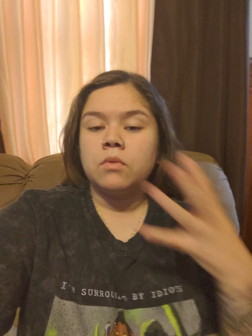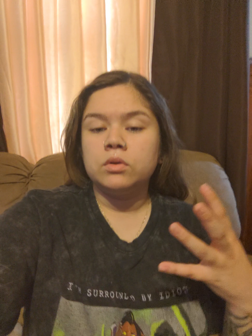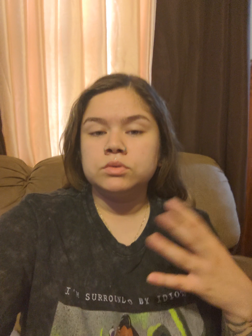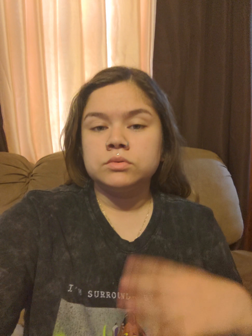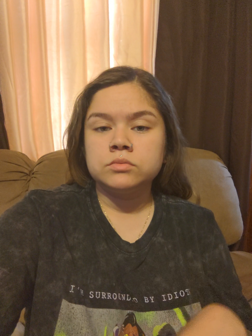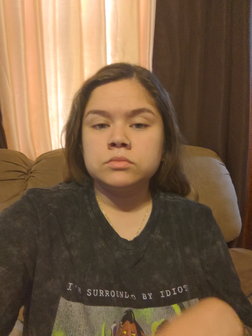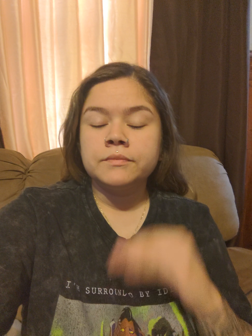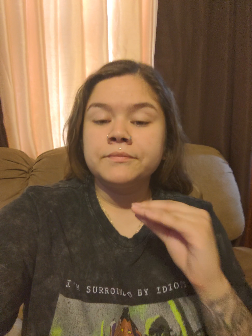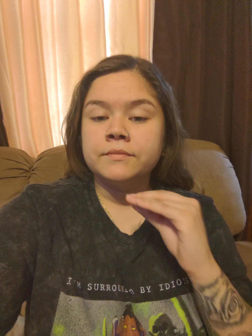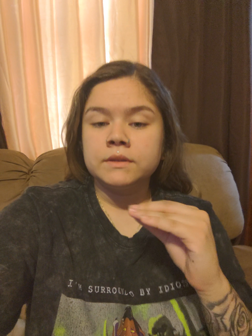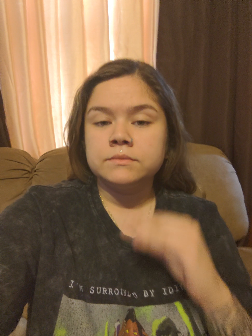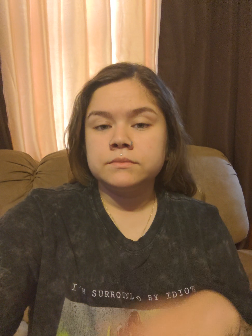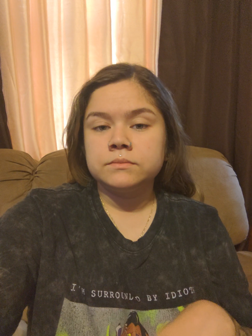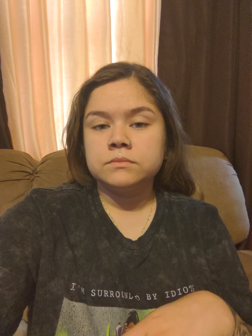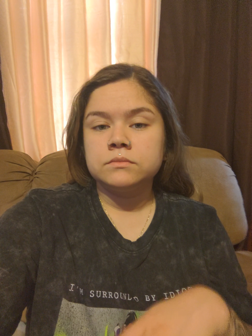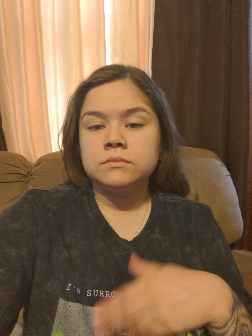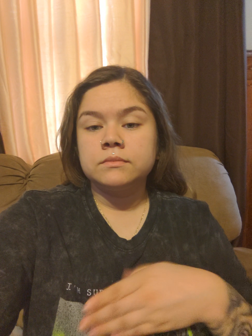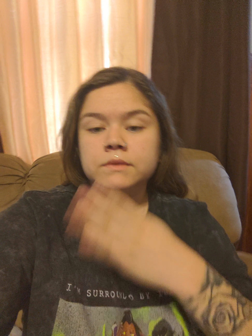fix